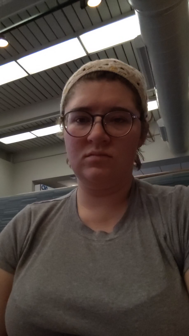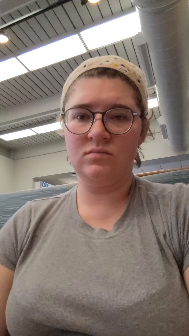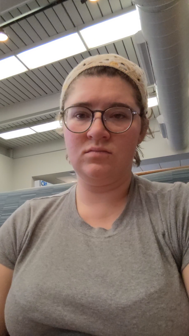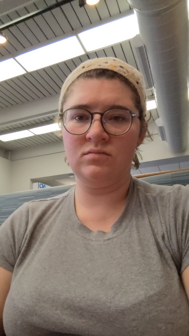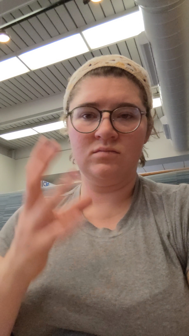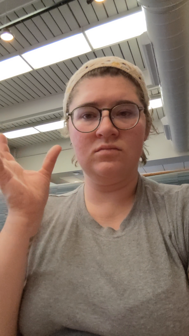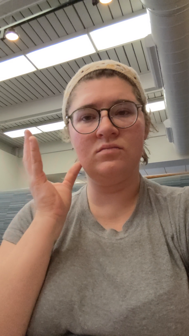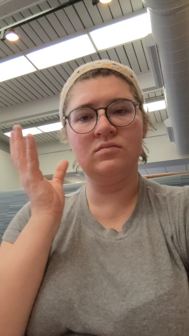pillow